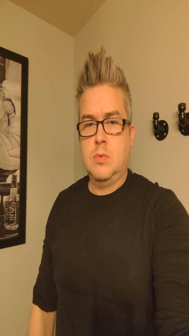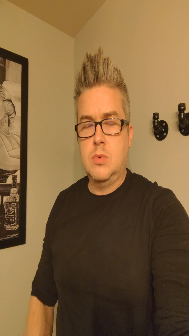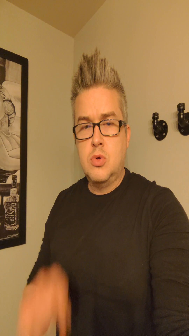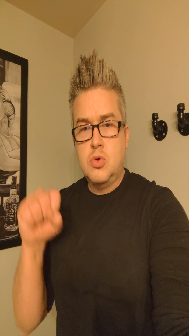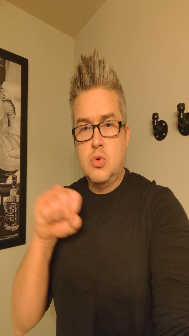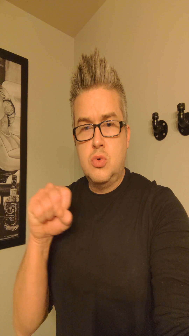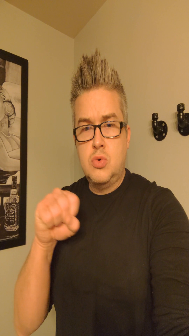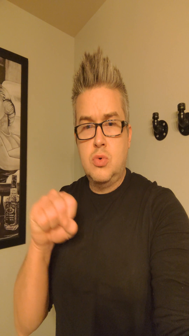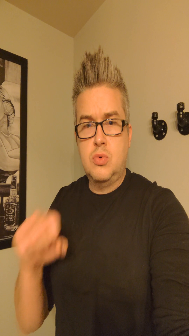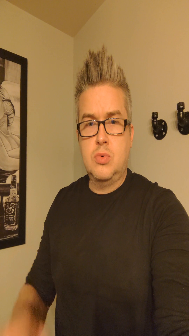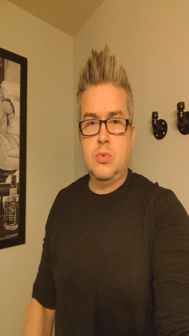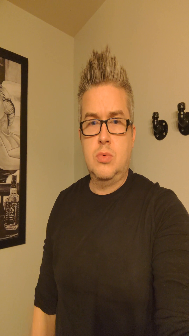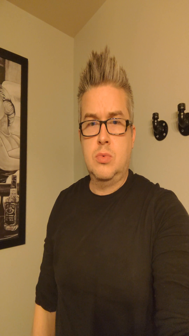shoe